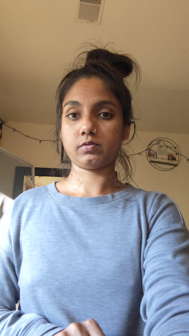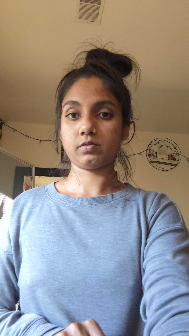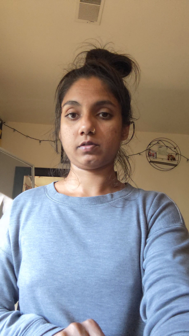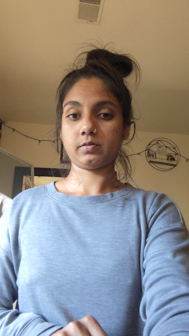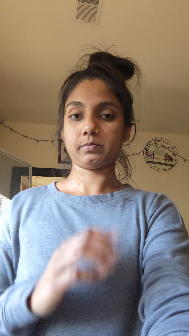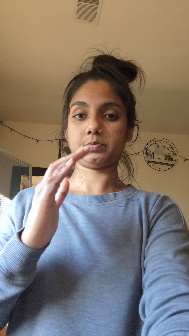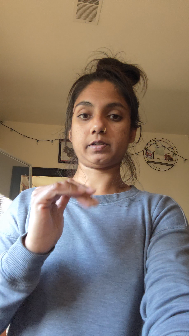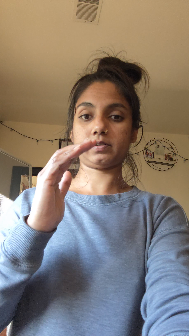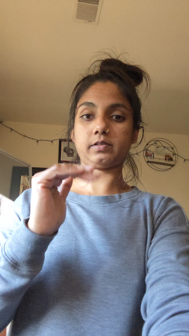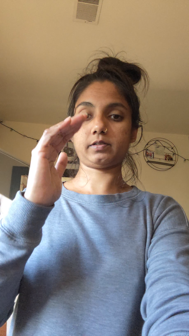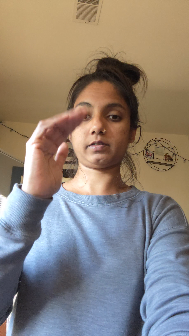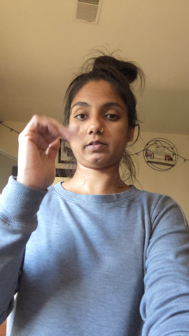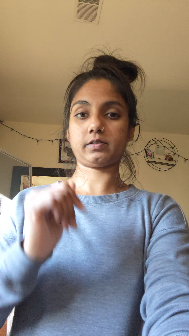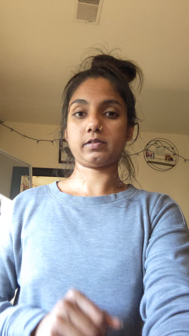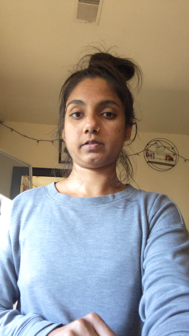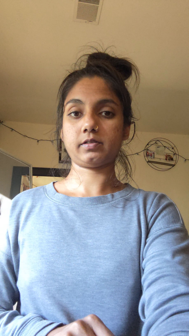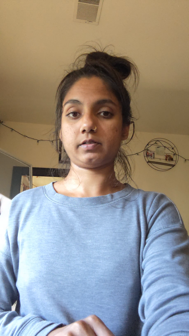build